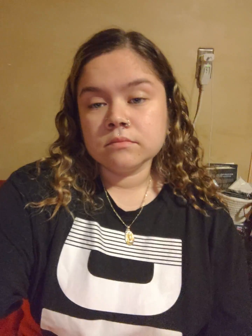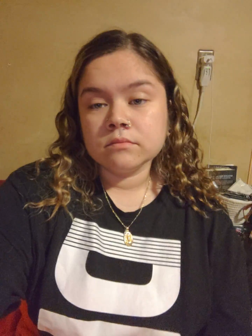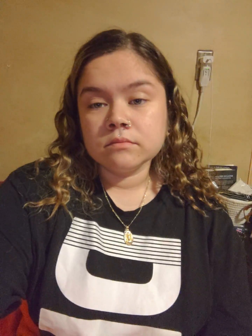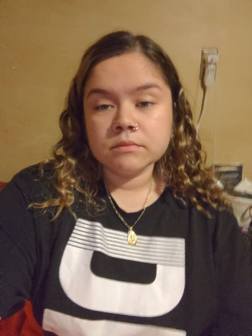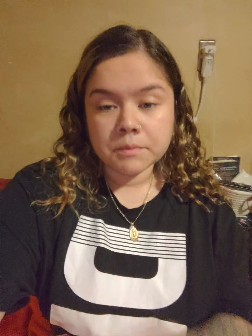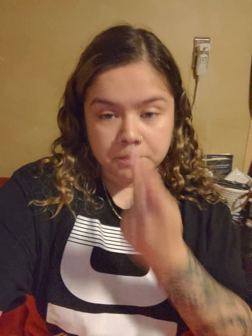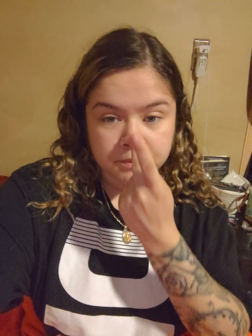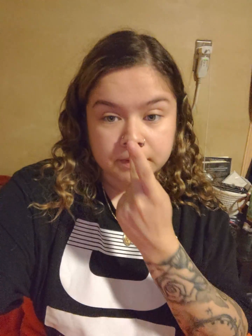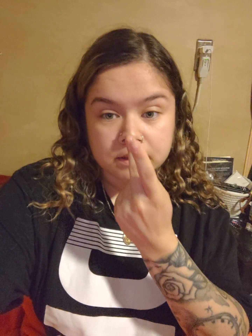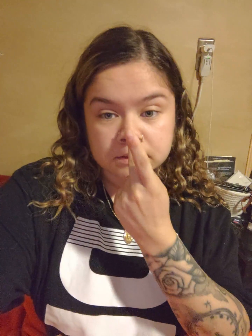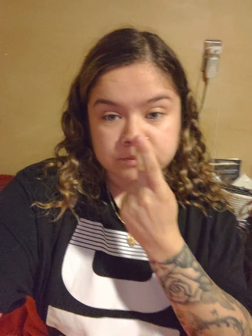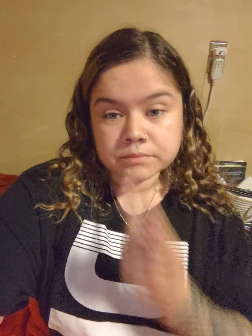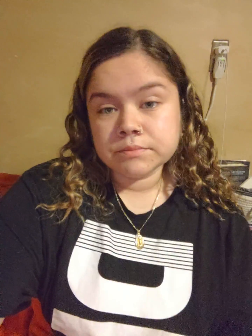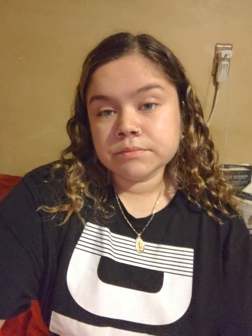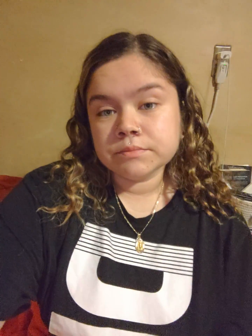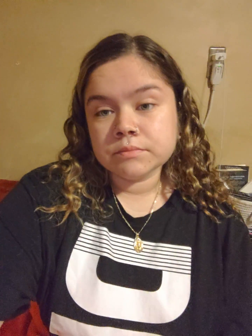penis